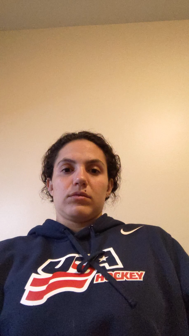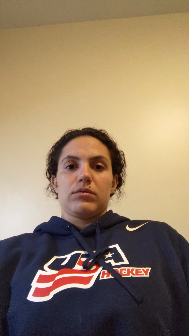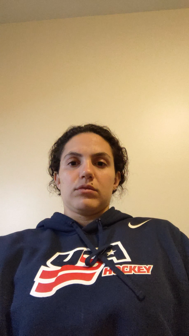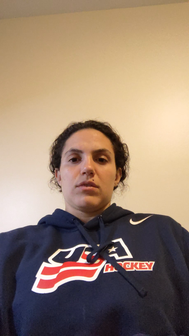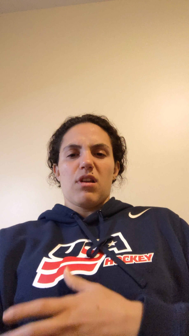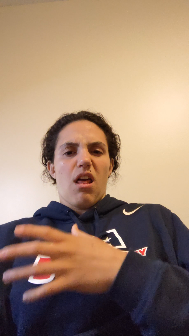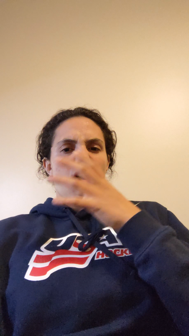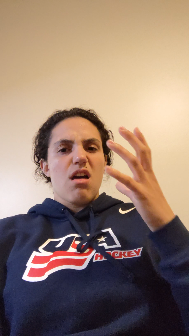a lot